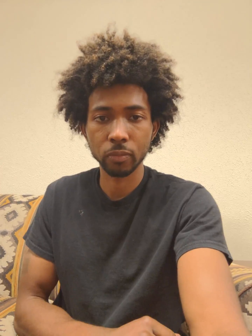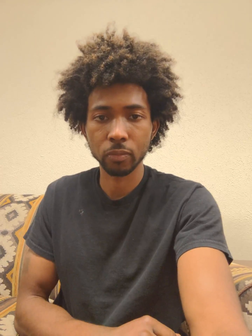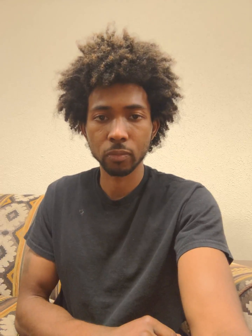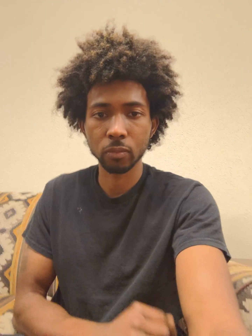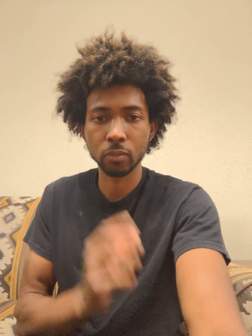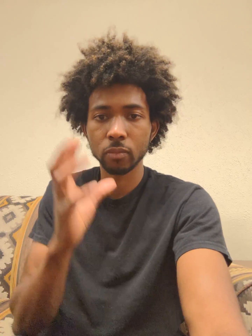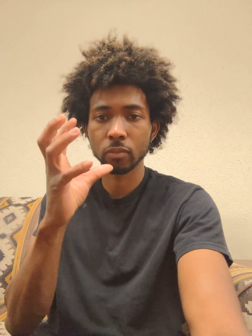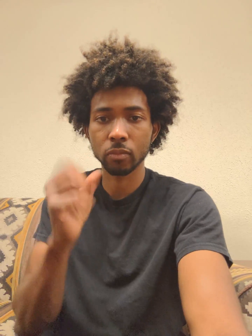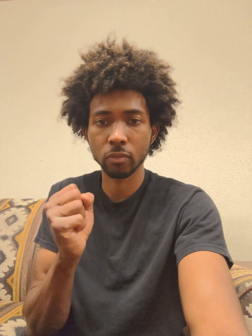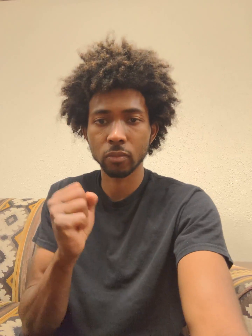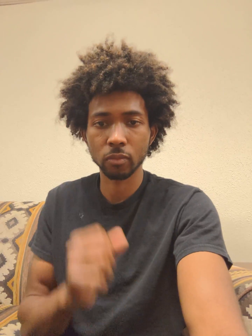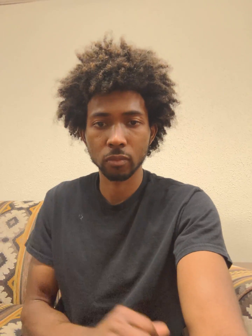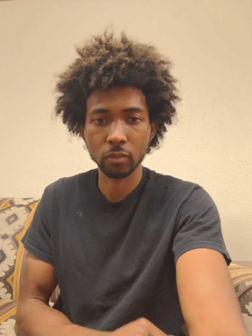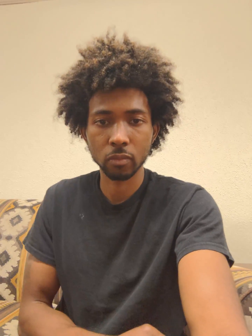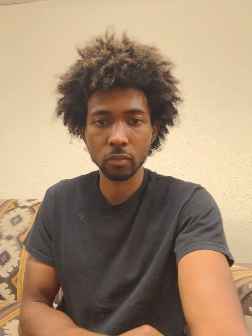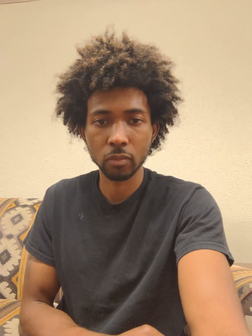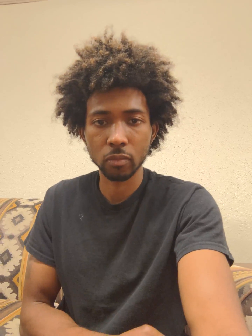catch